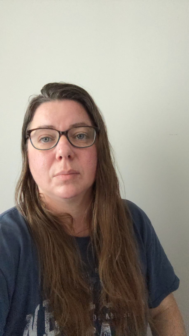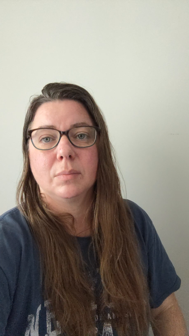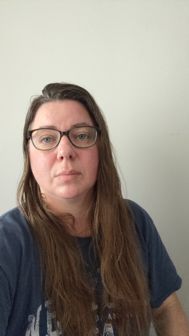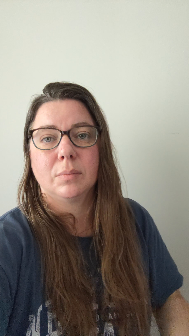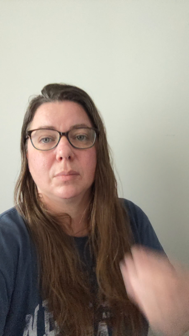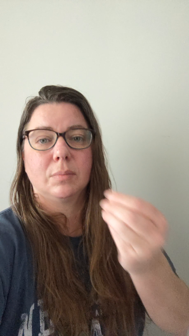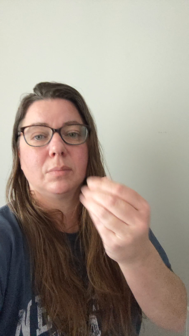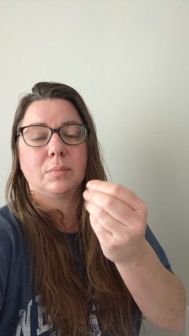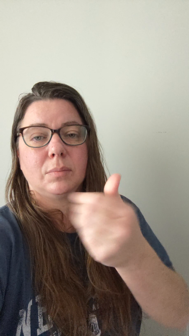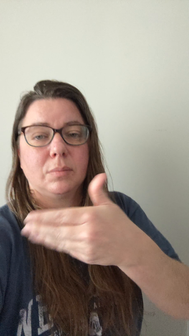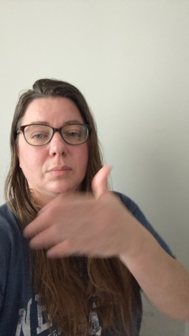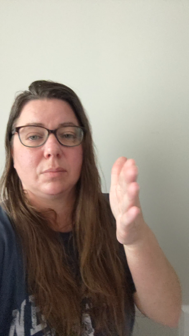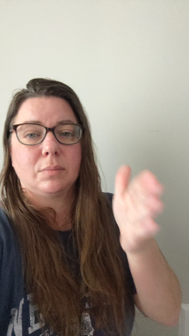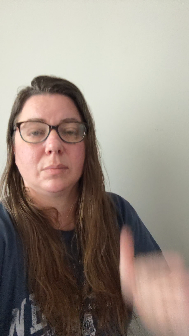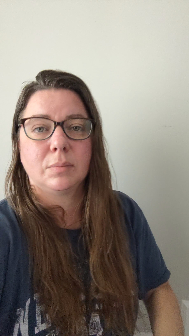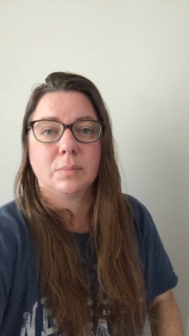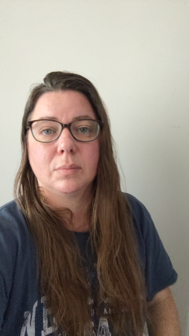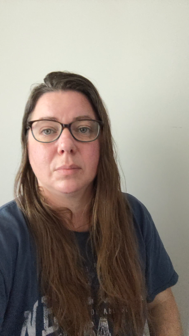sandbox